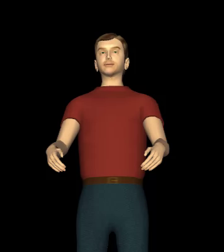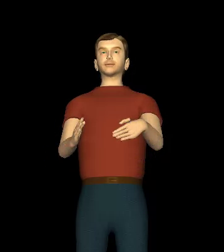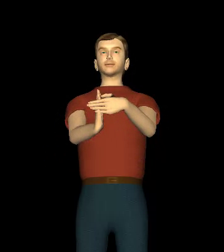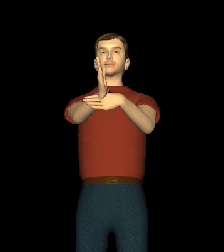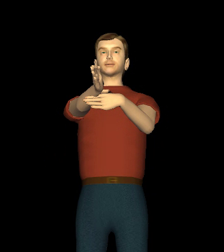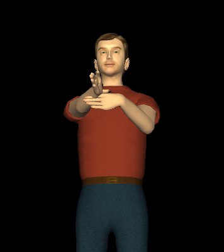مدخل